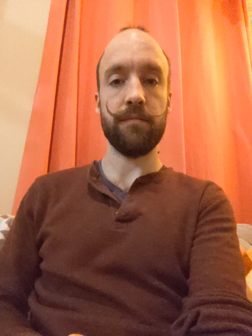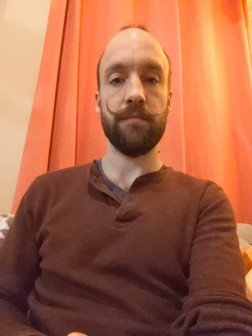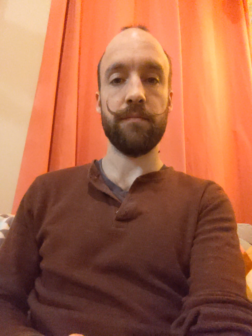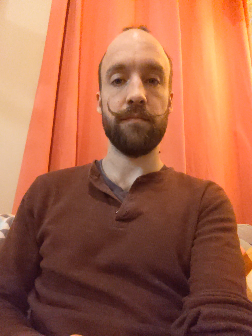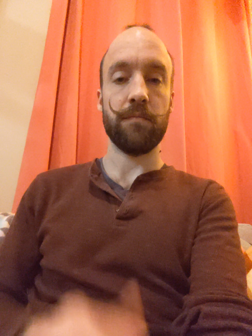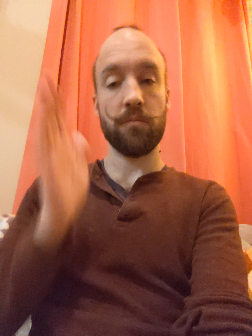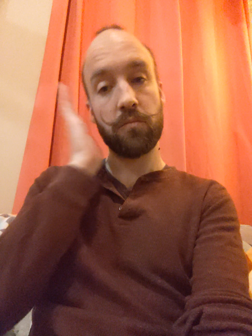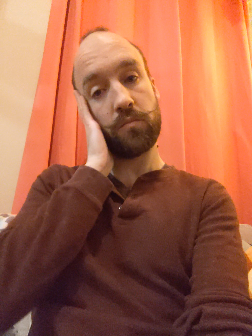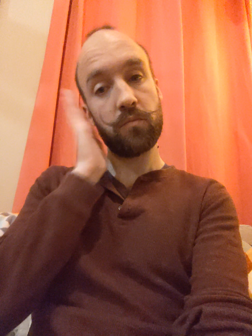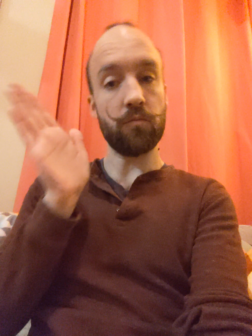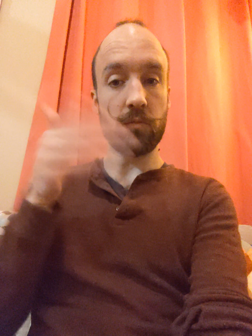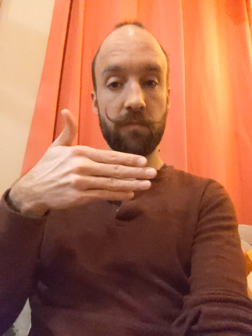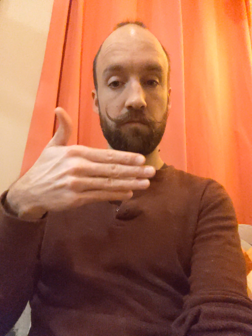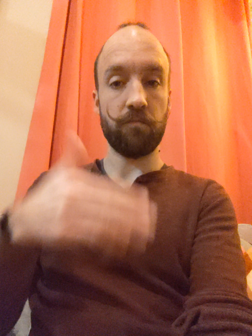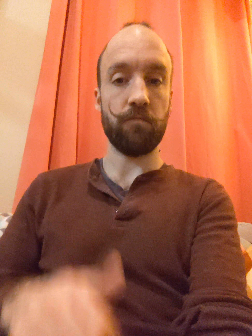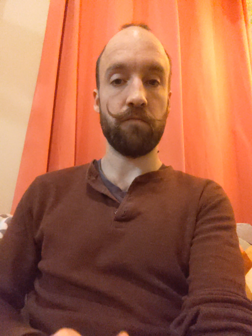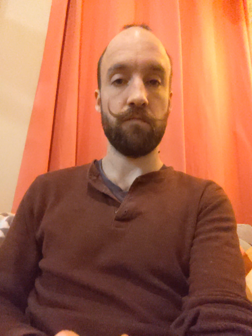bedroom